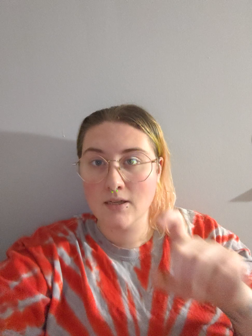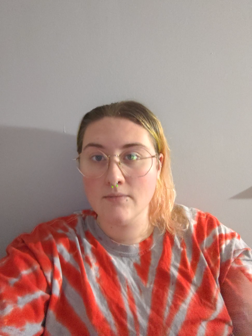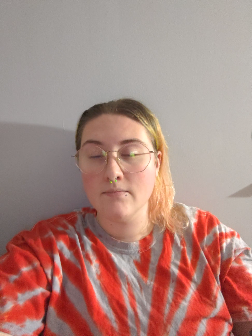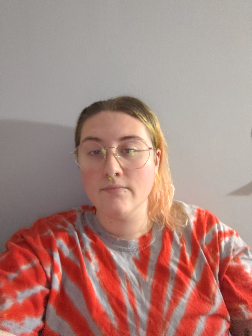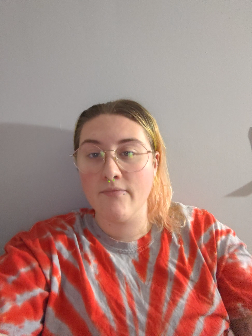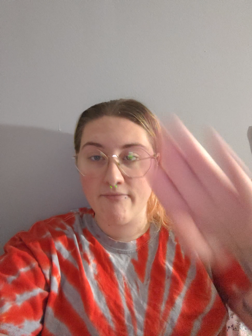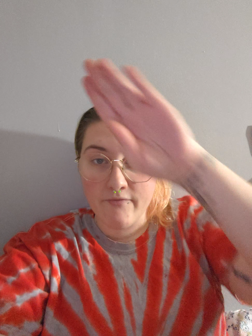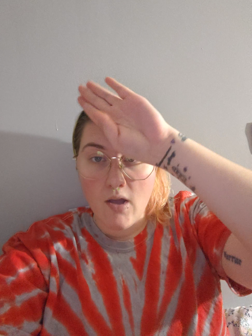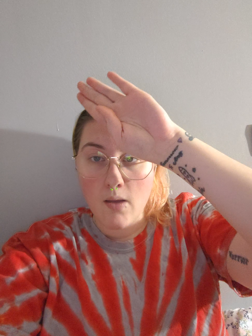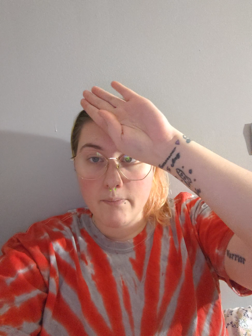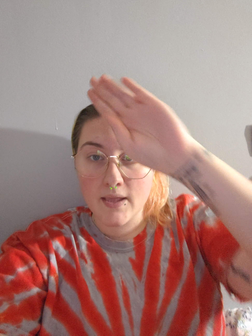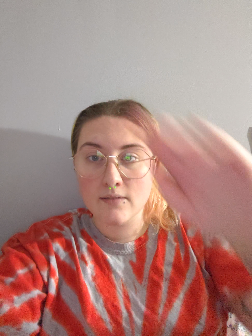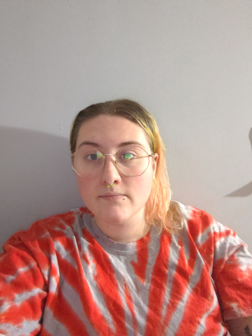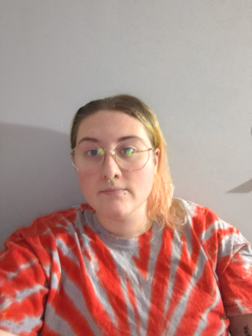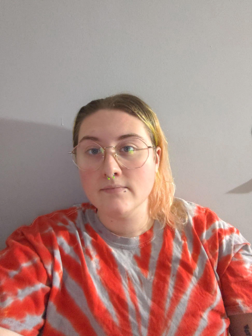fireman